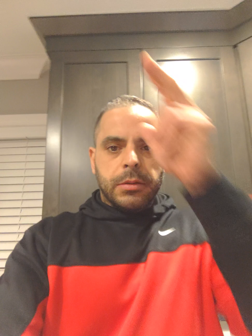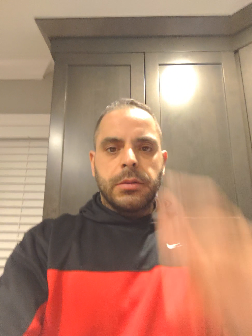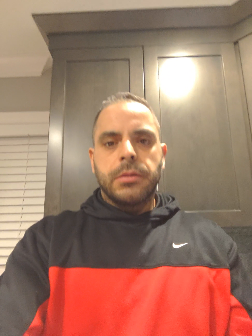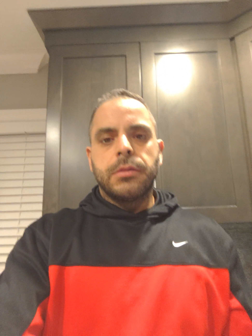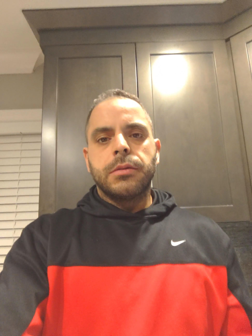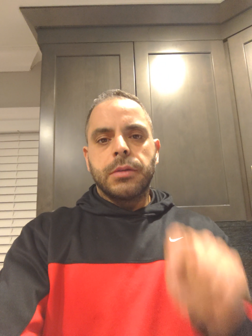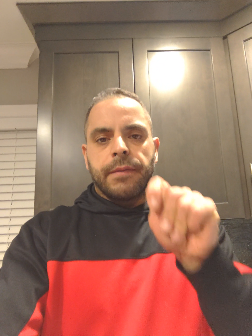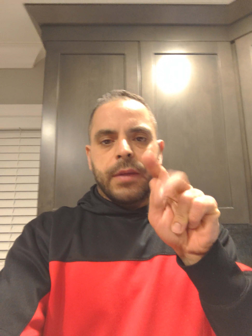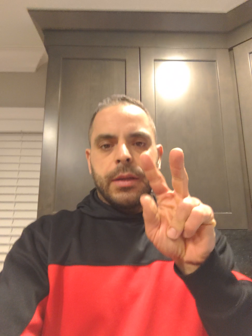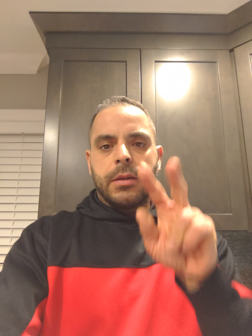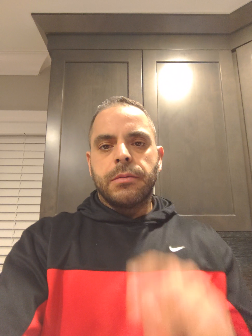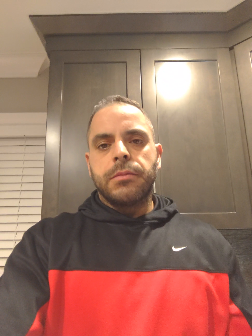TV